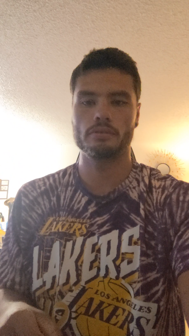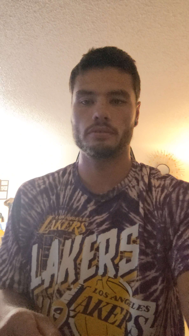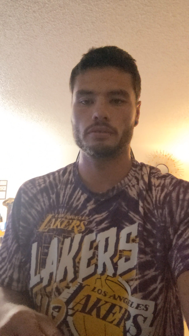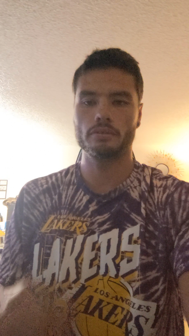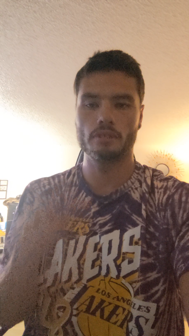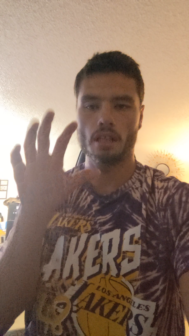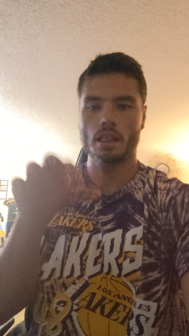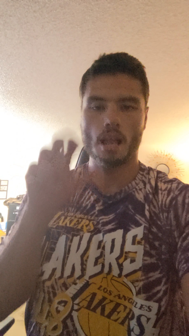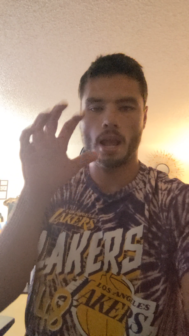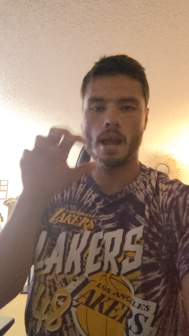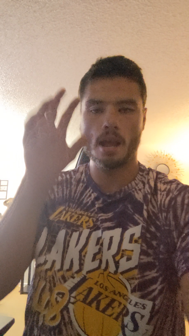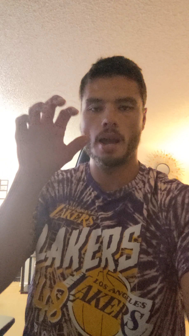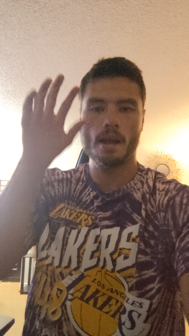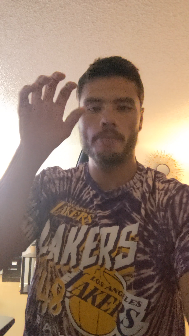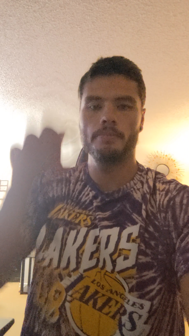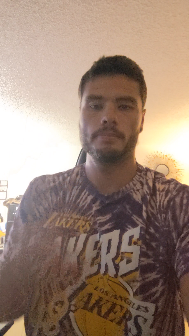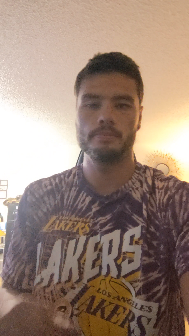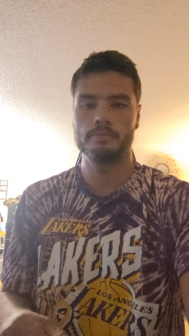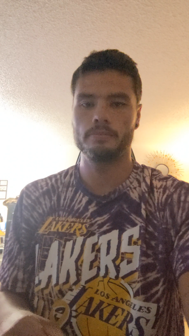climb